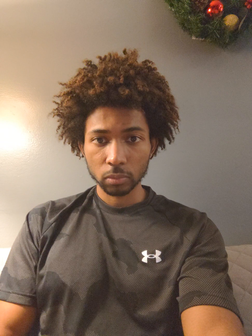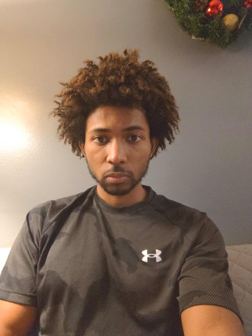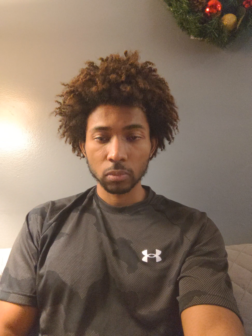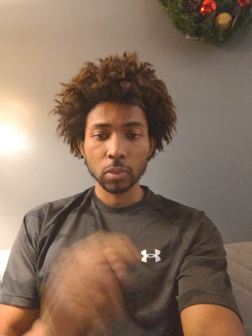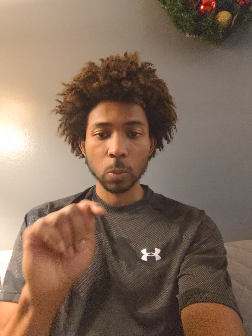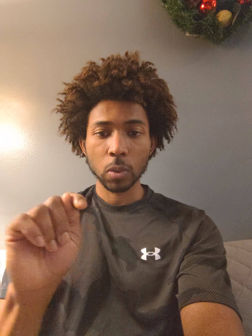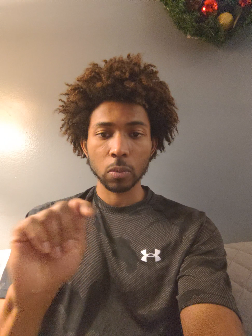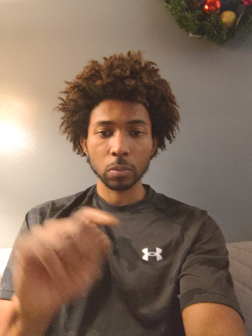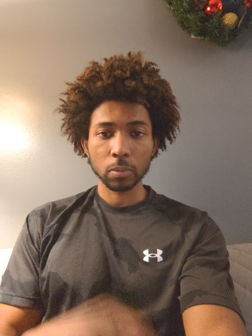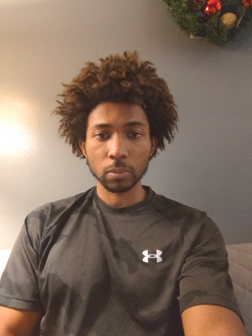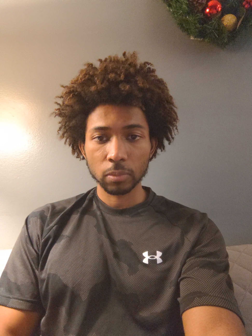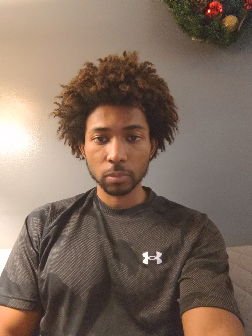potty